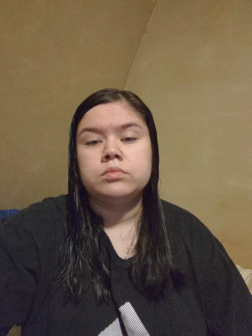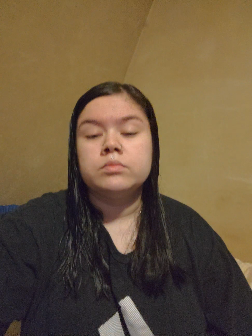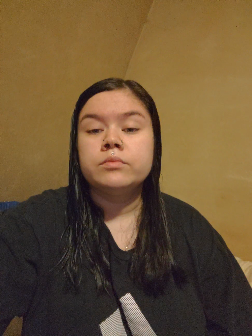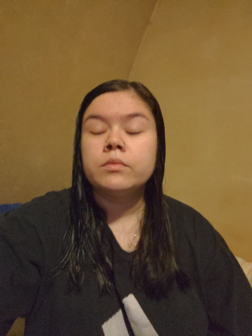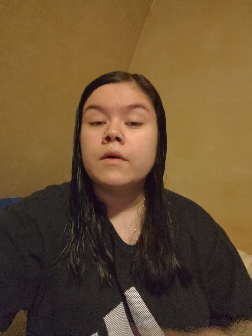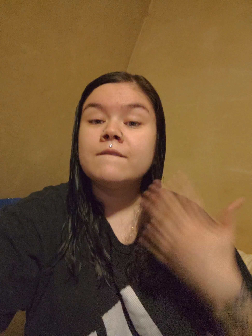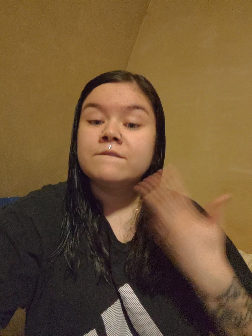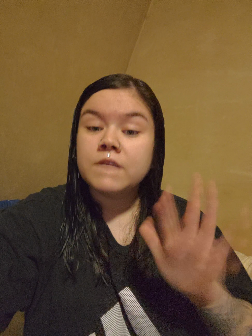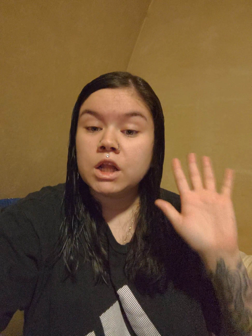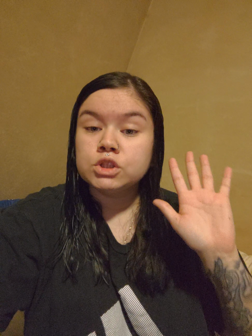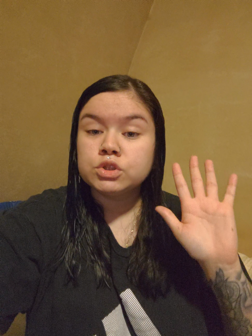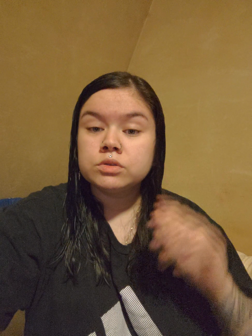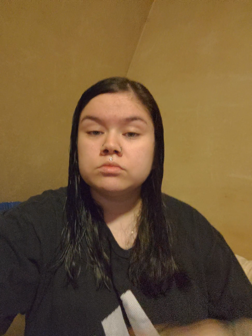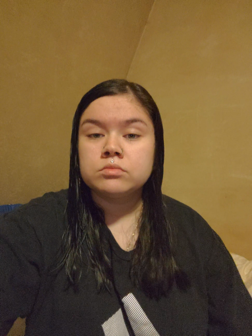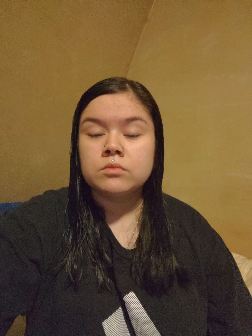finish